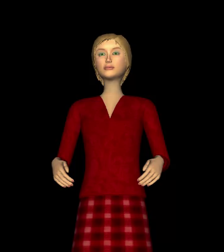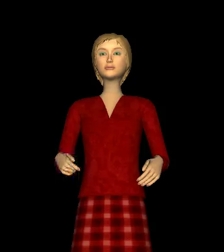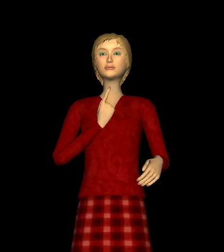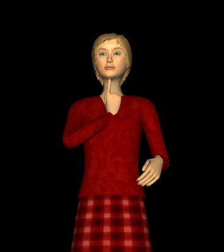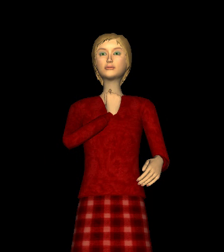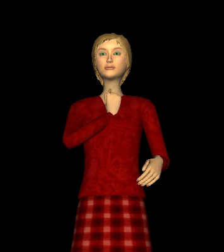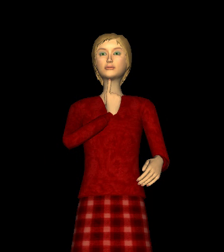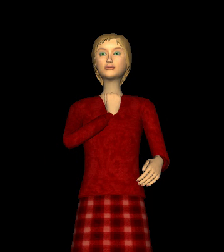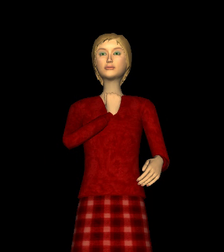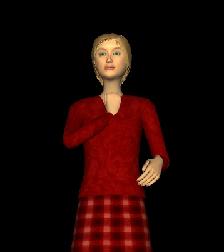كحول